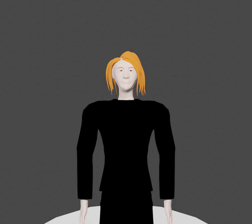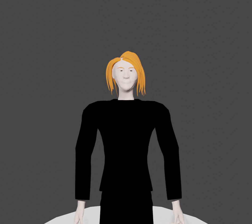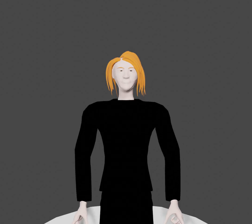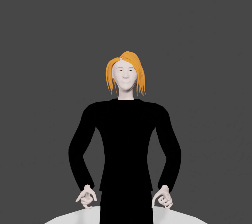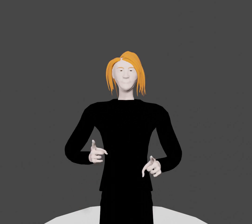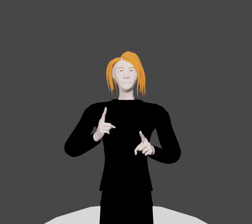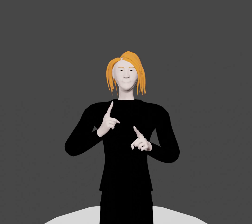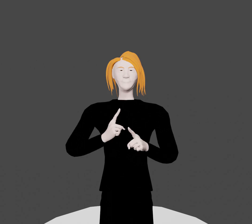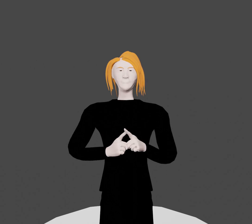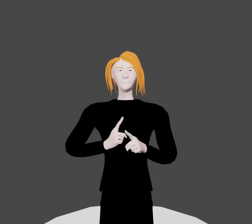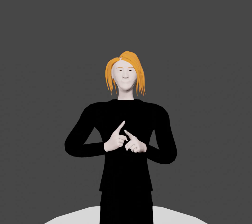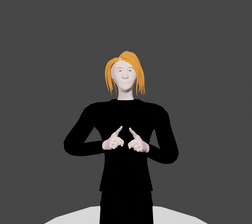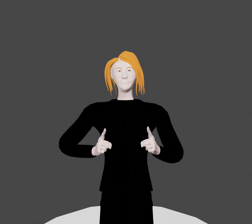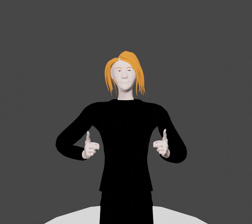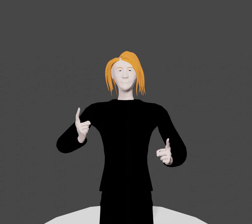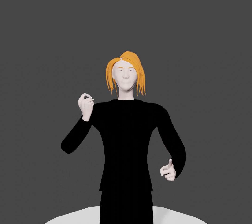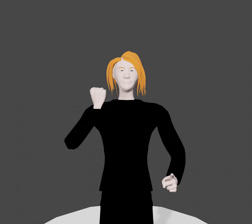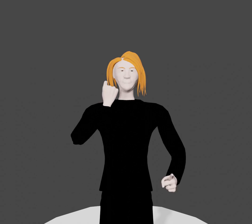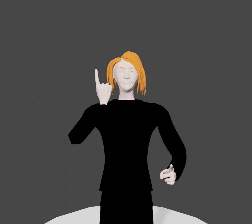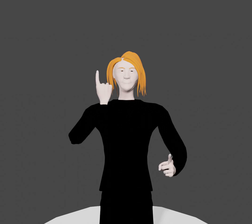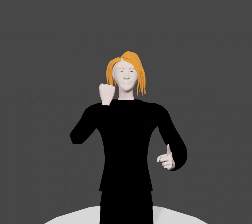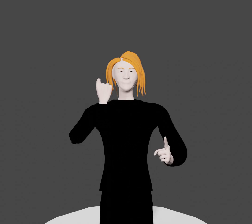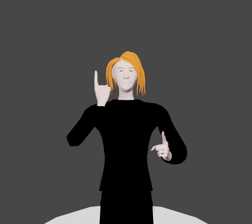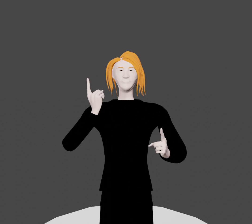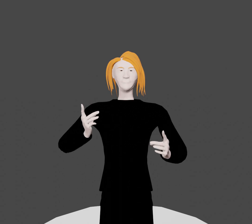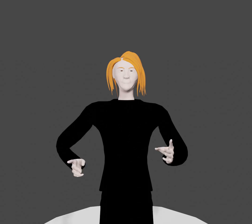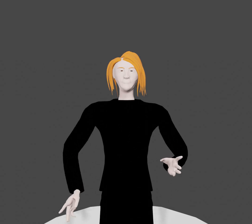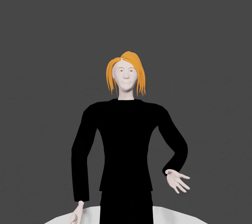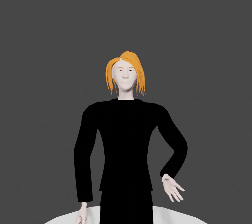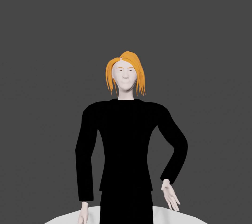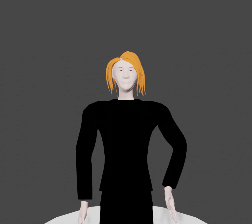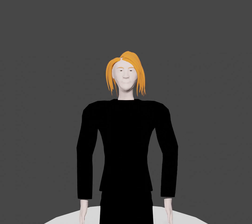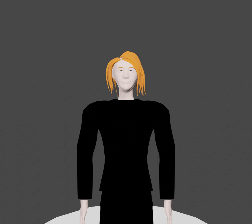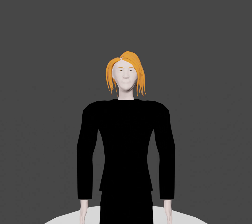Albeit